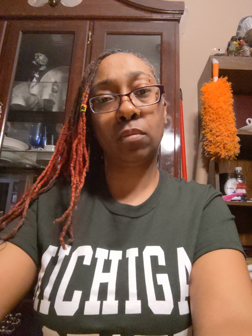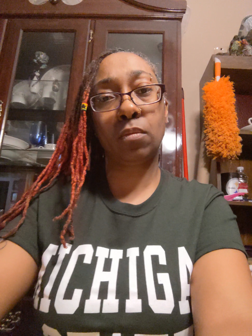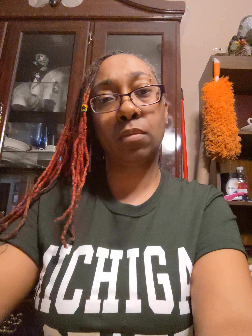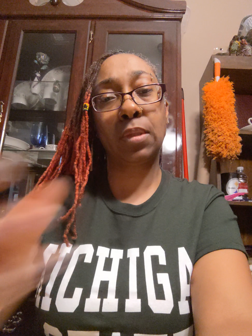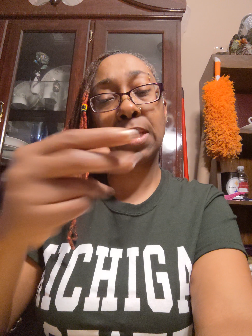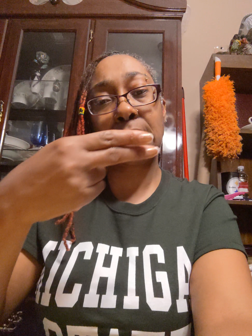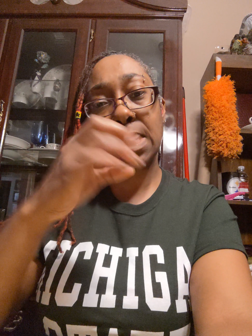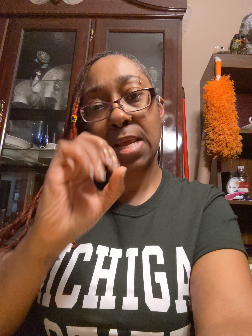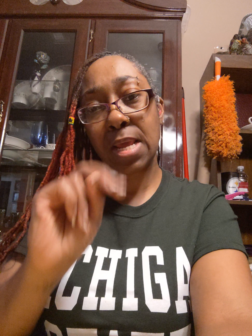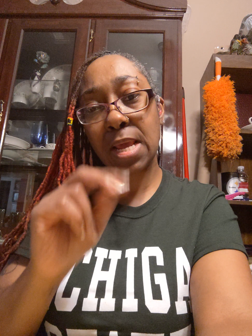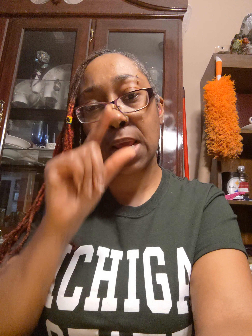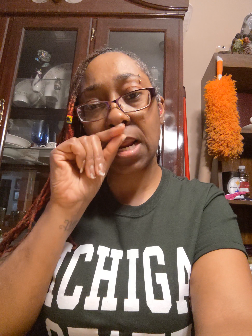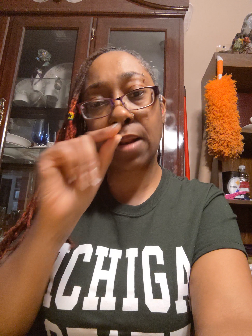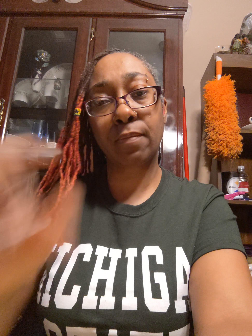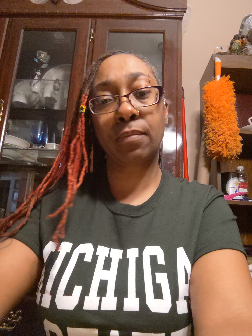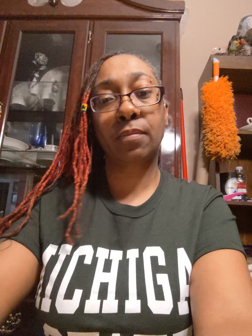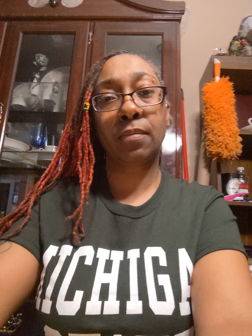hen